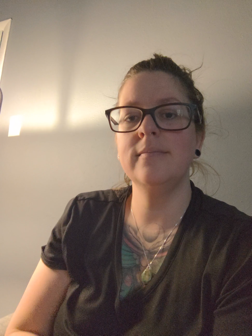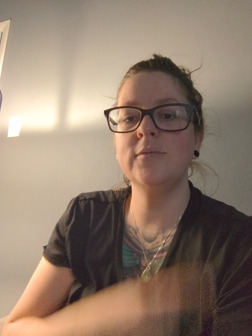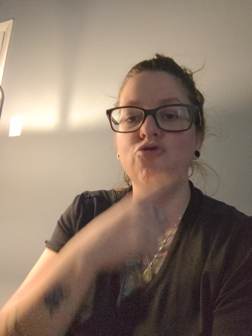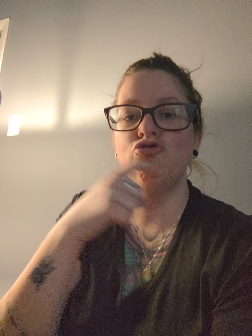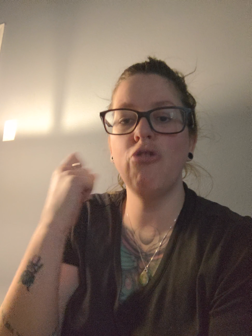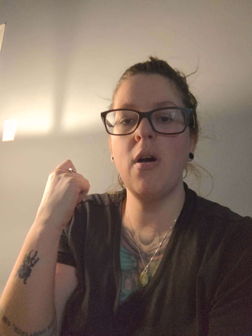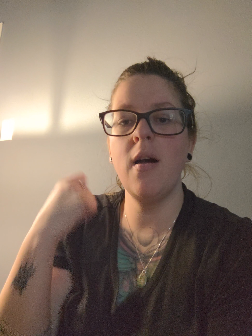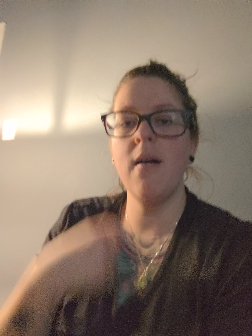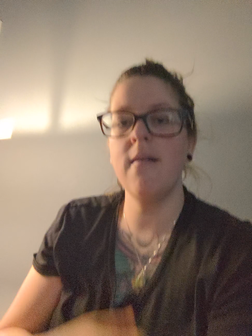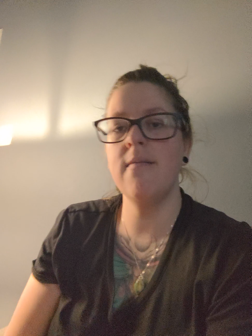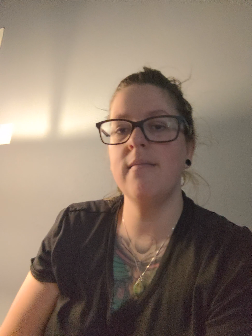dry